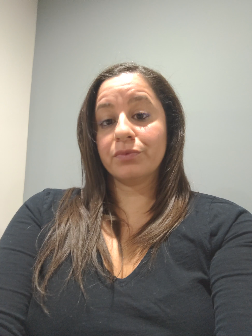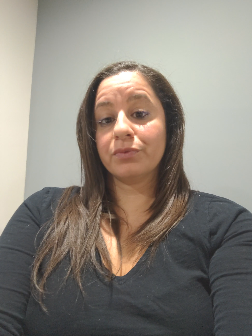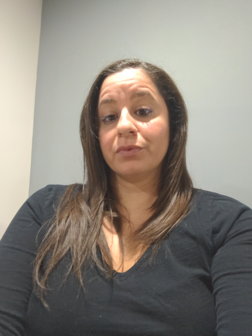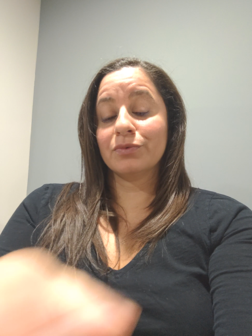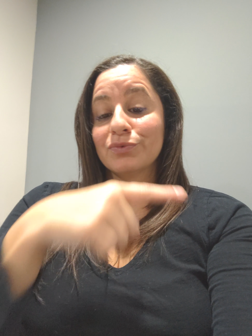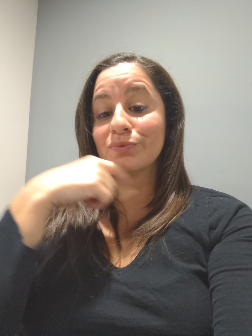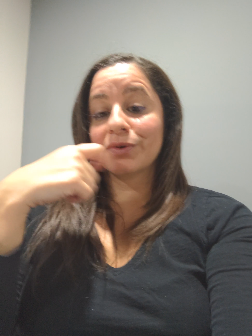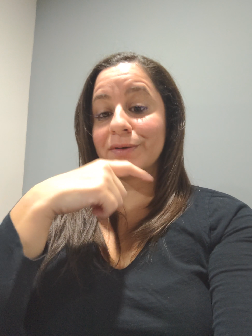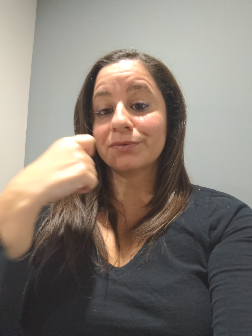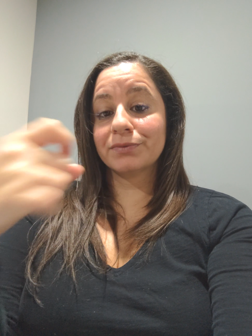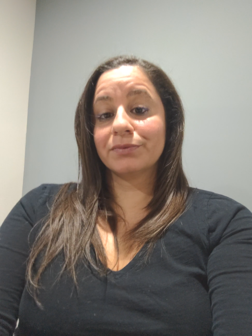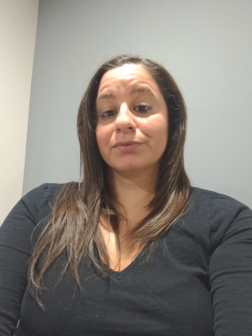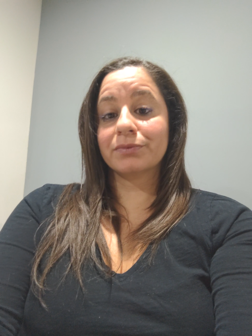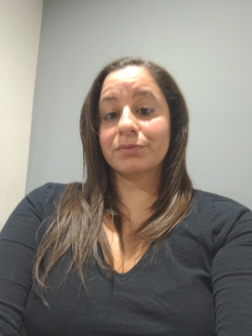dryer